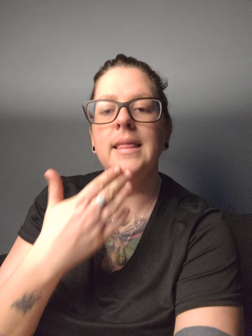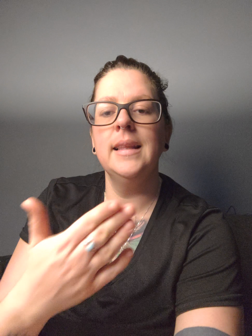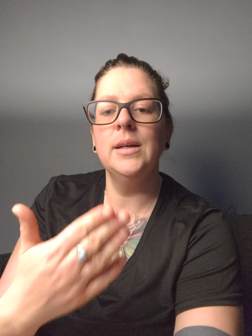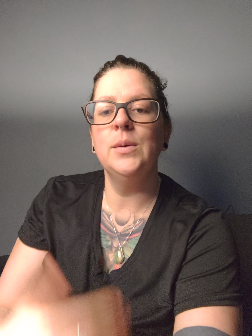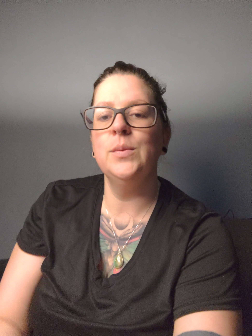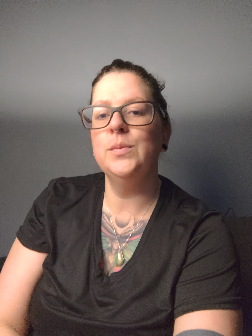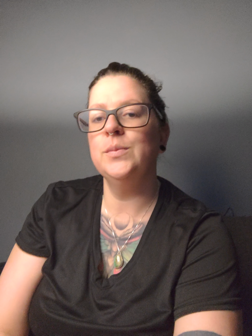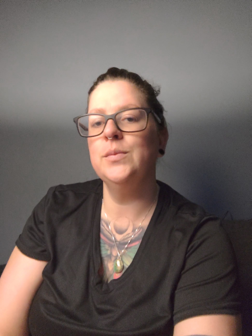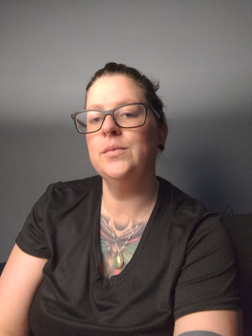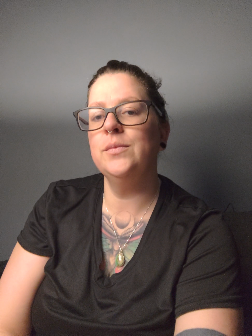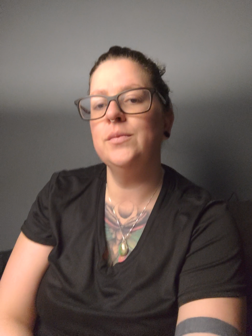thank you